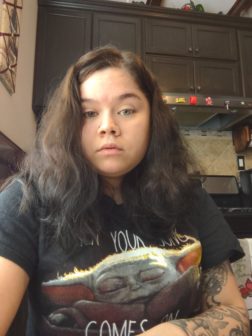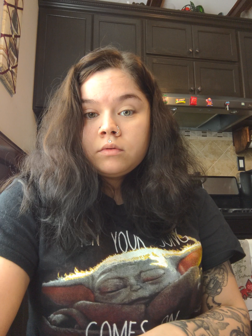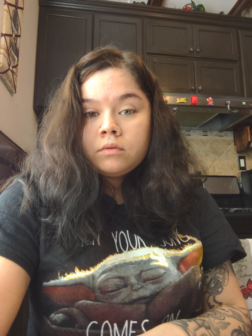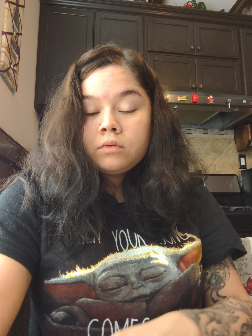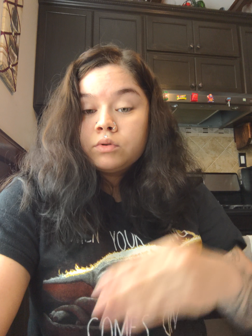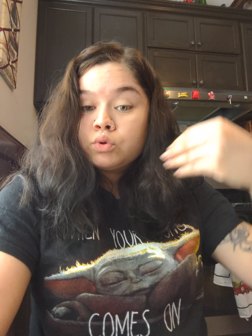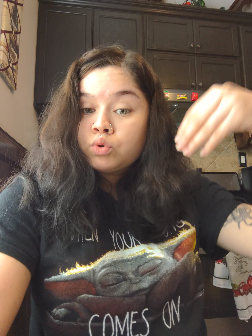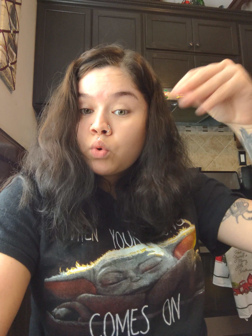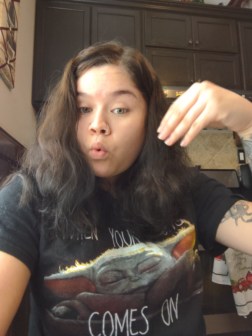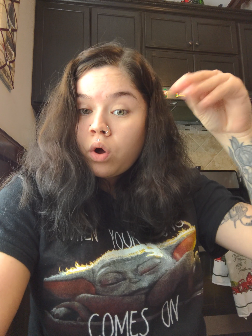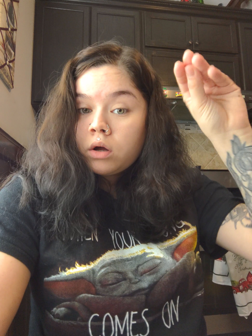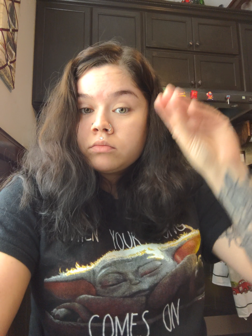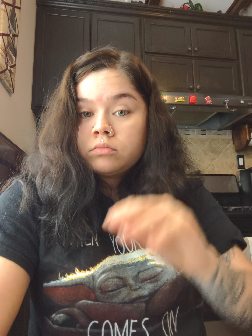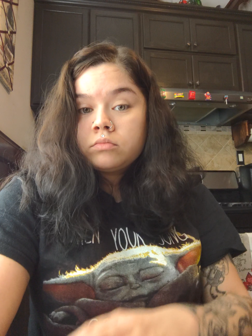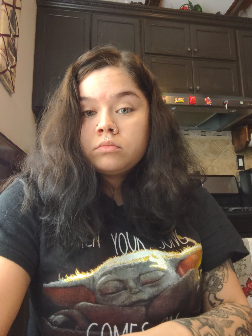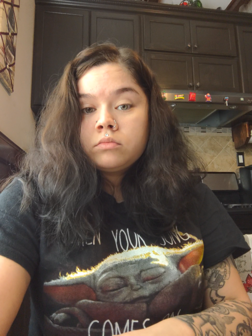store